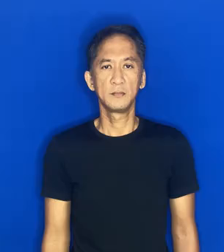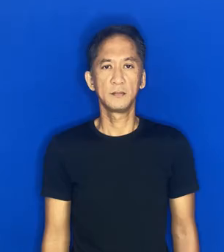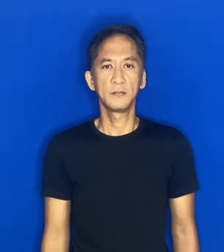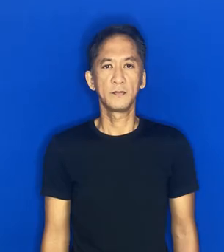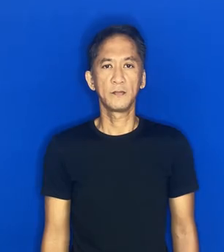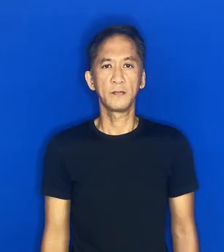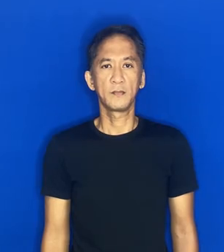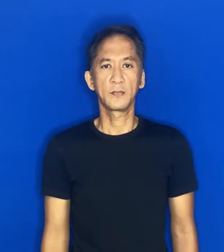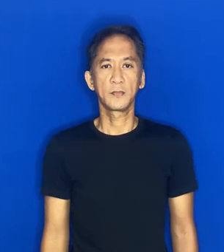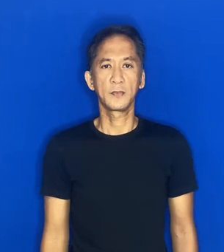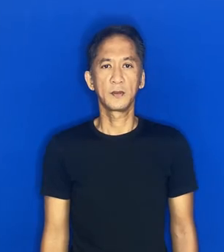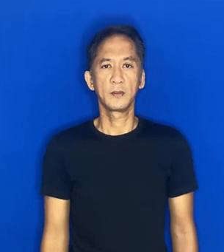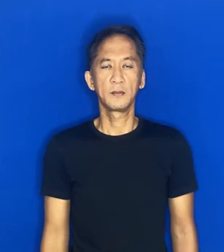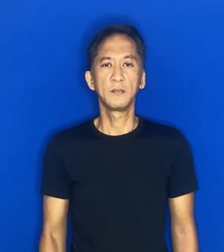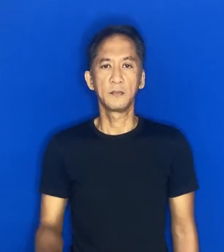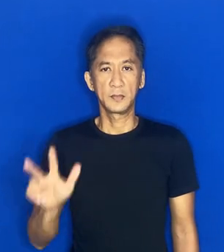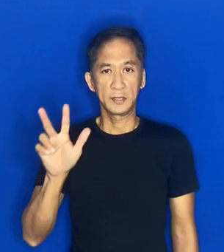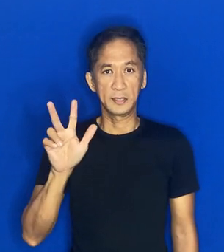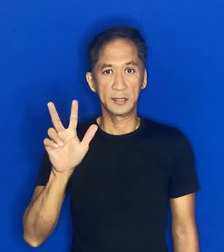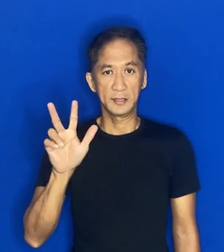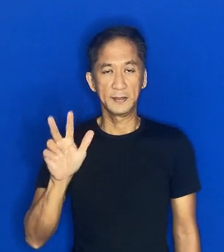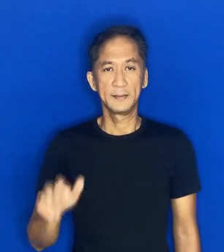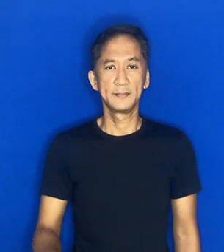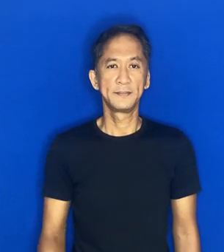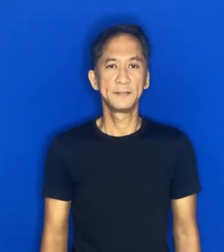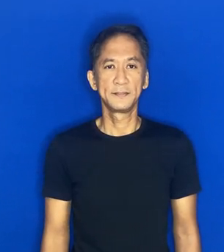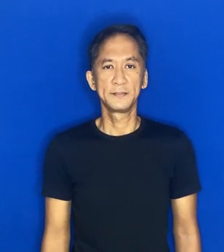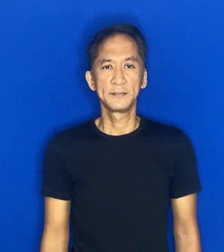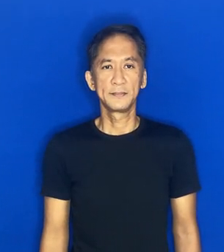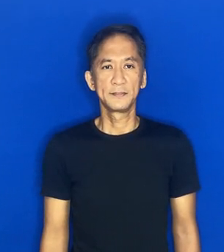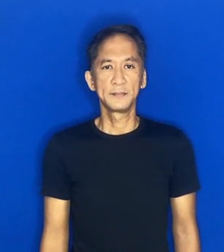three